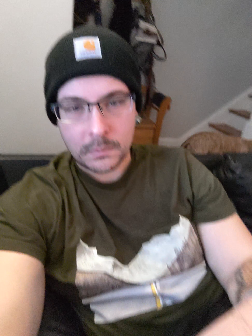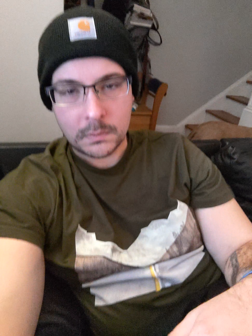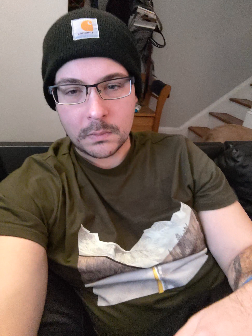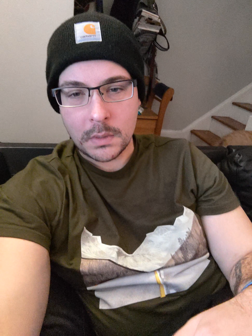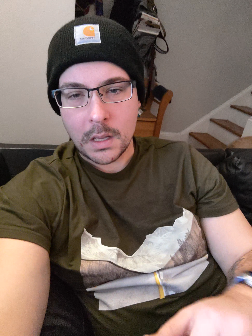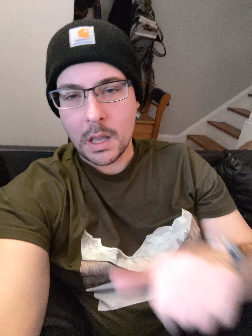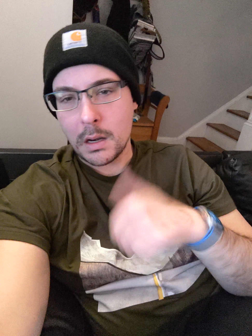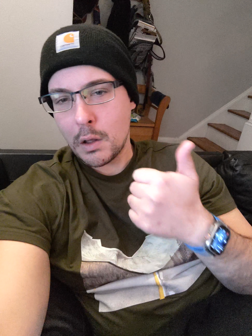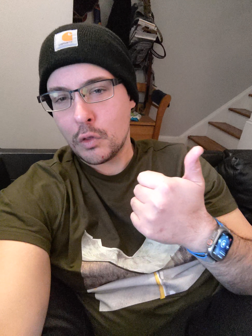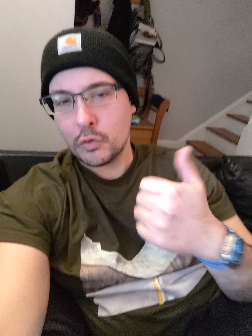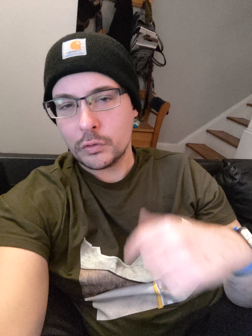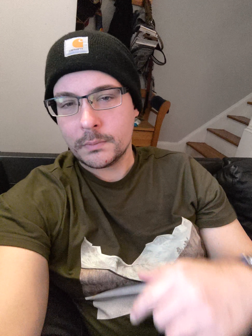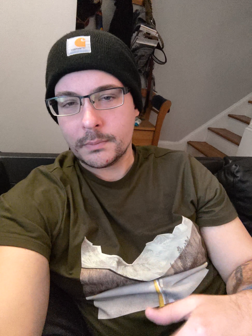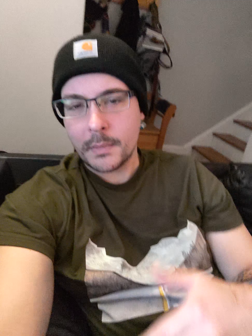another